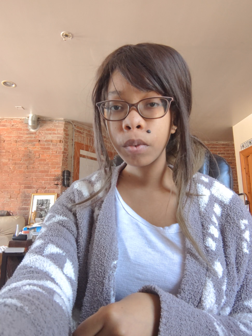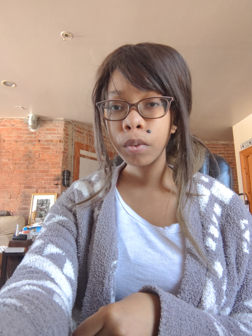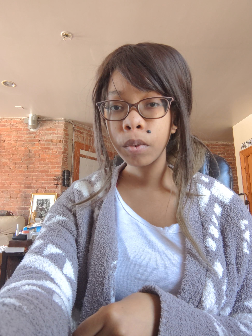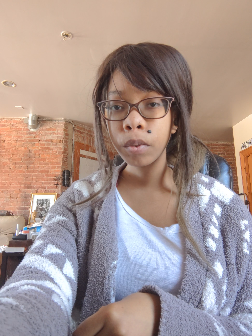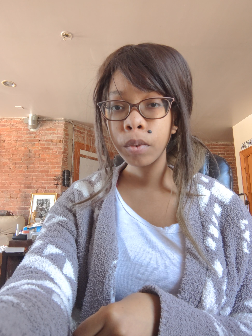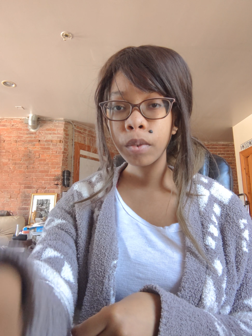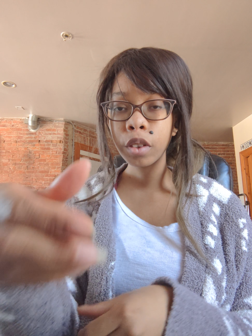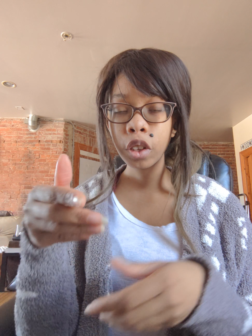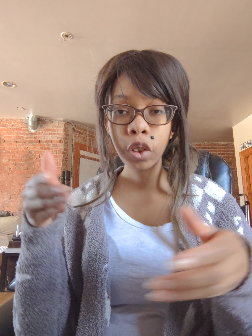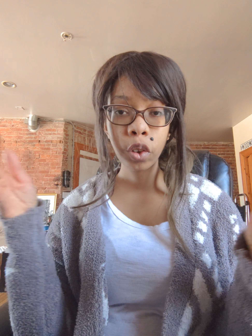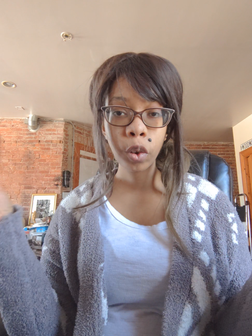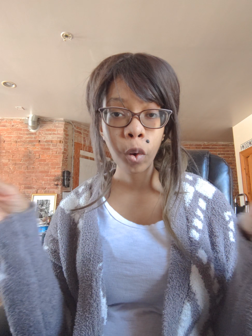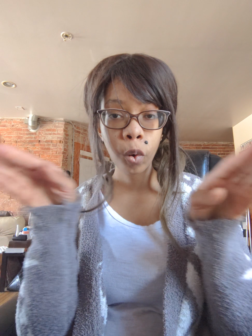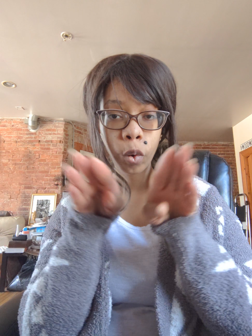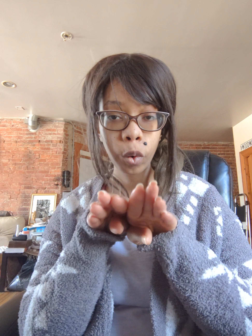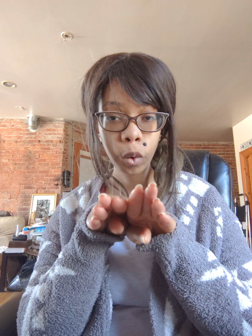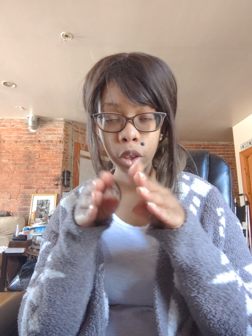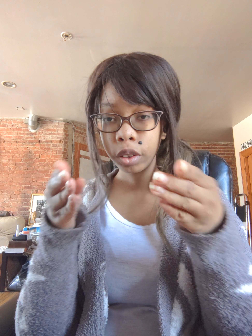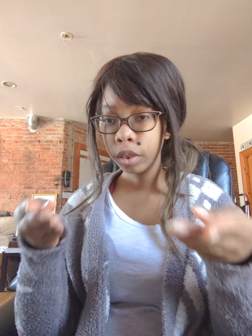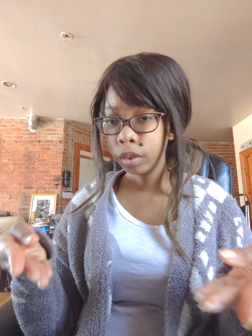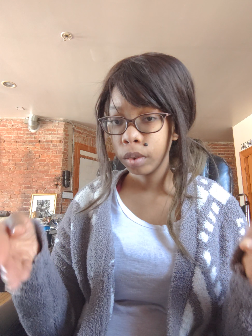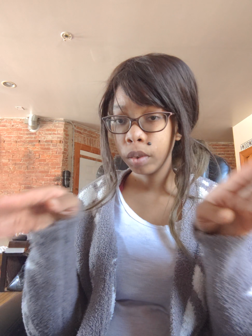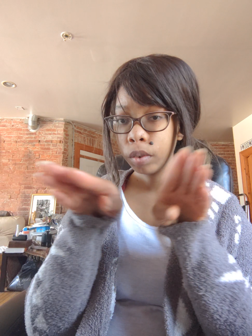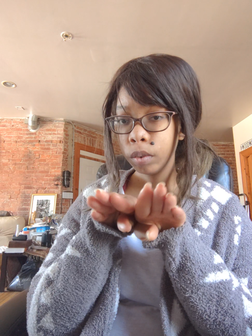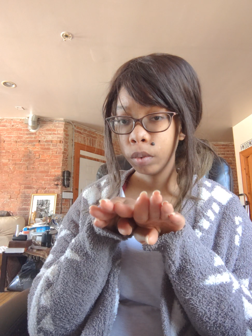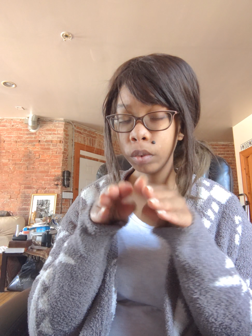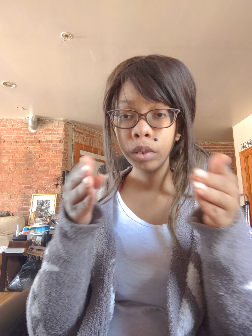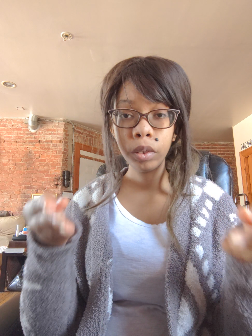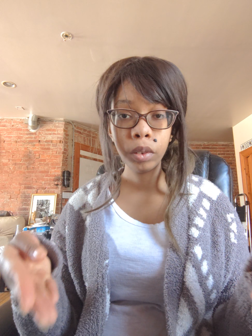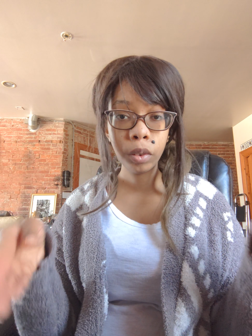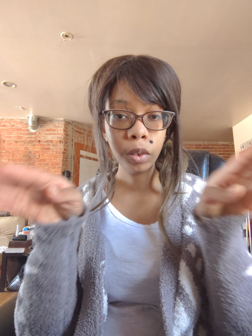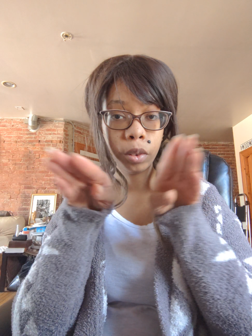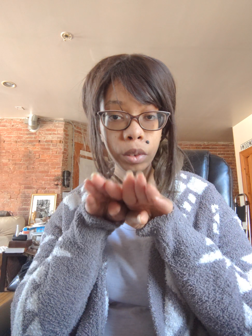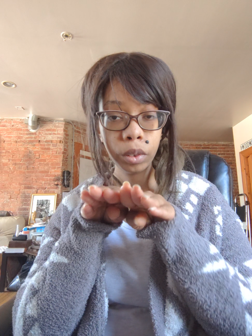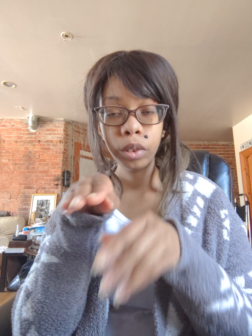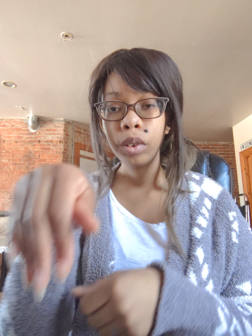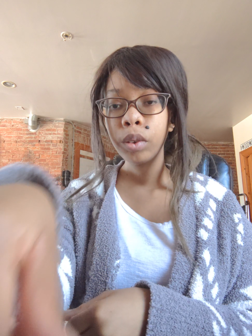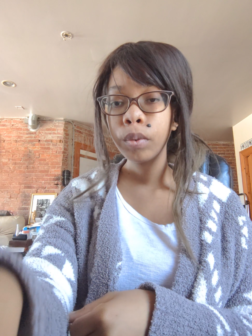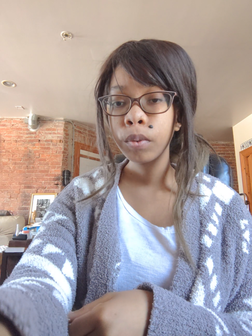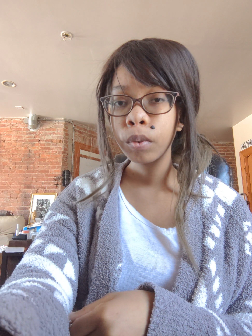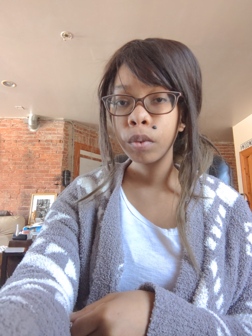close